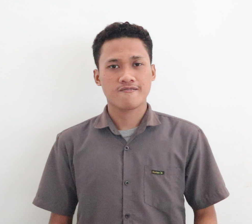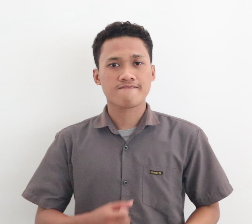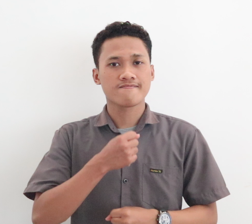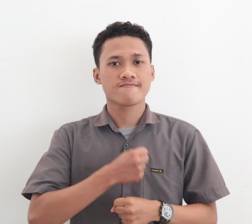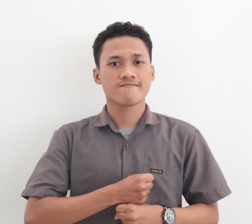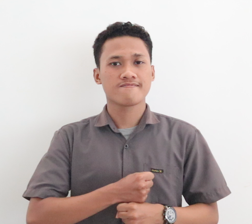G